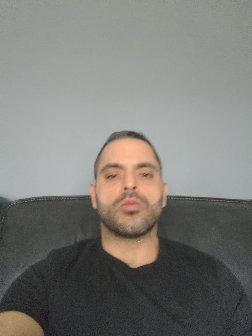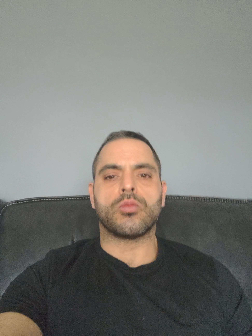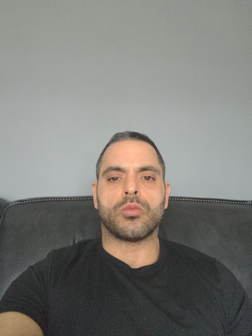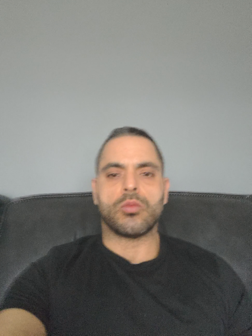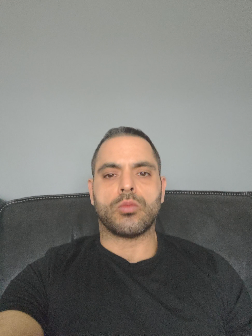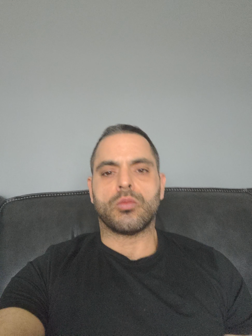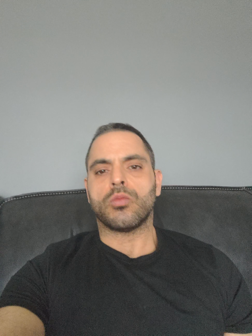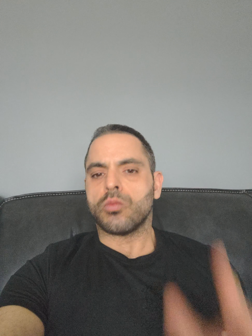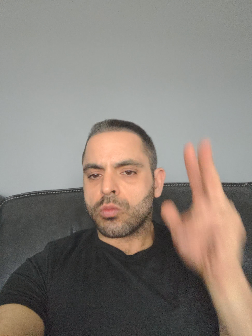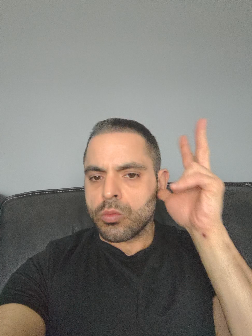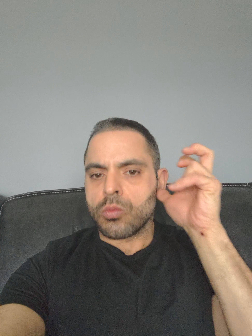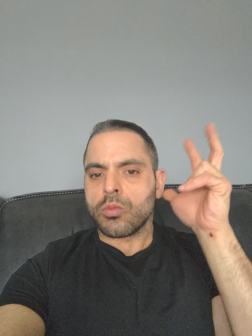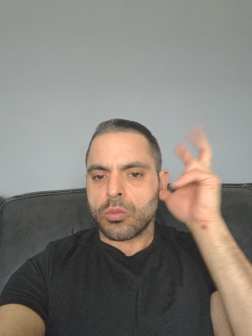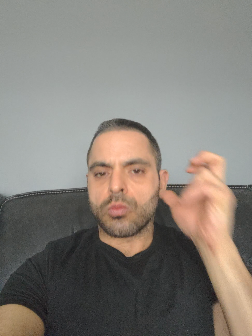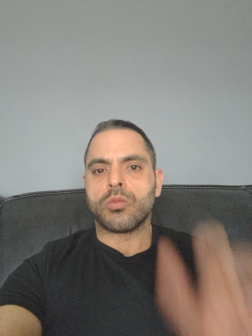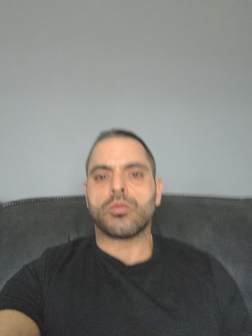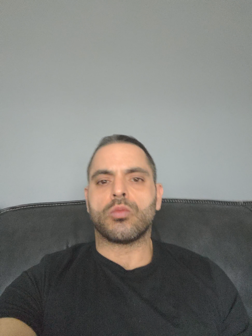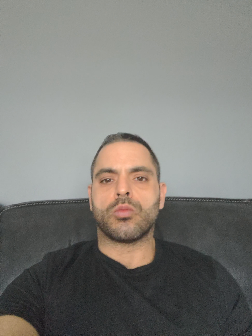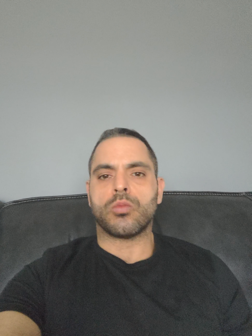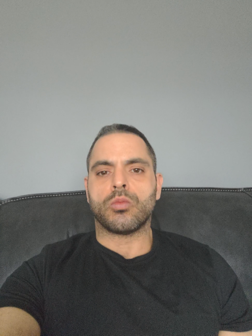hear